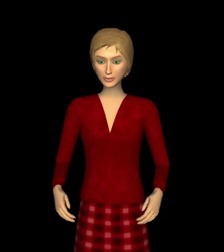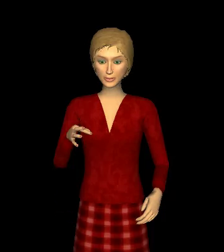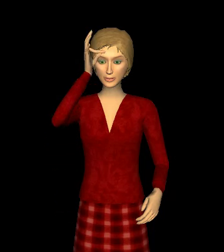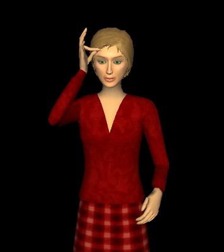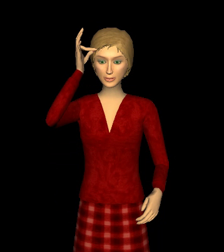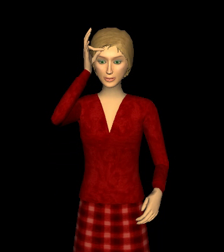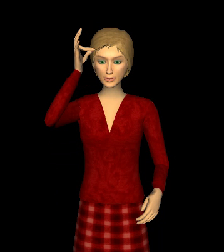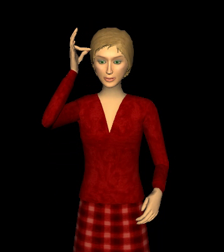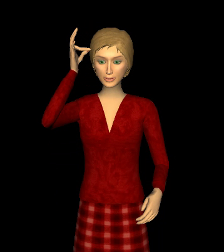شعر